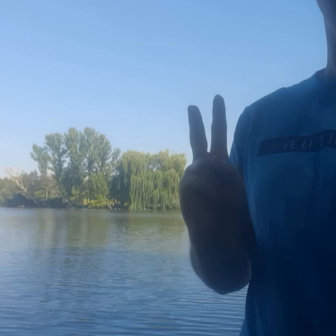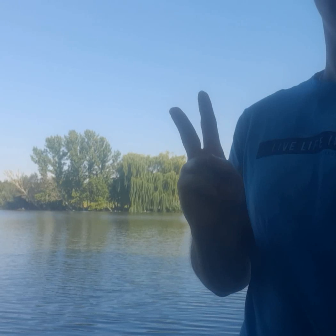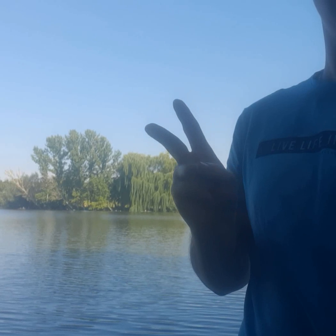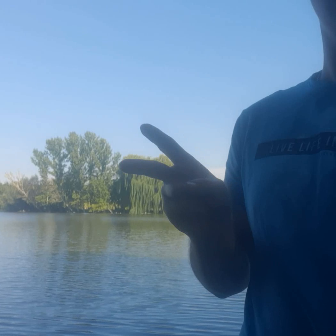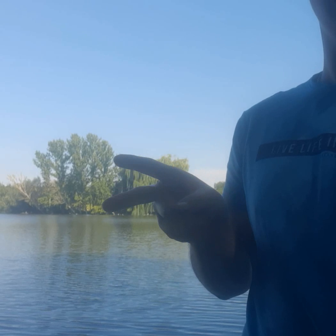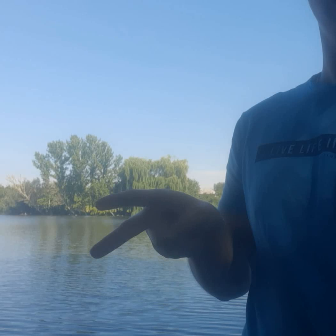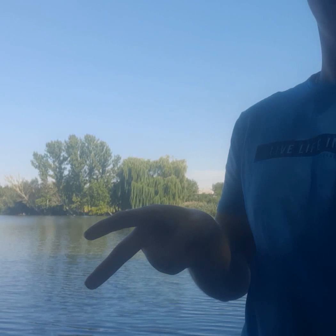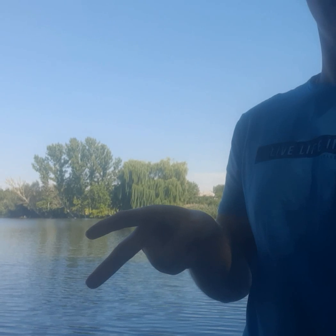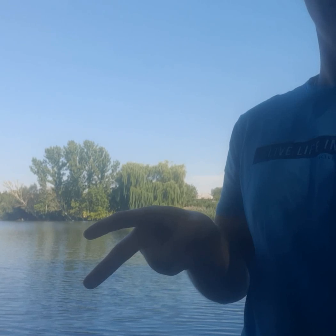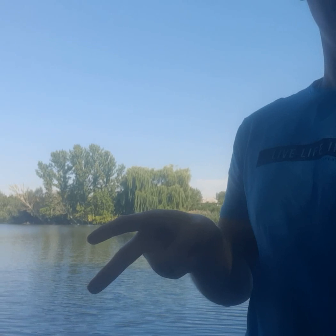К